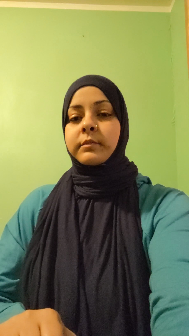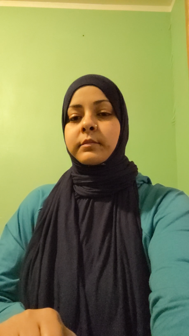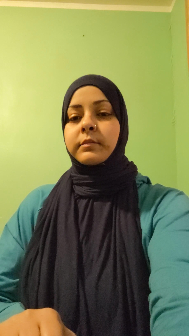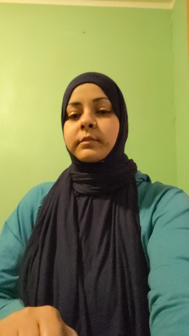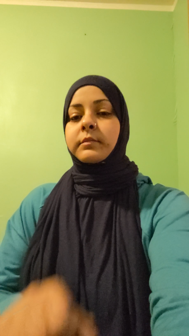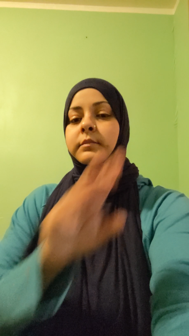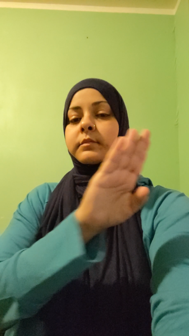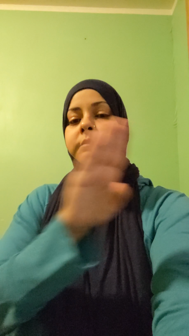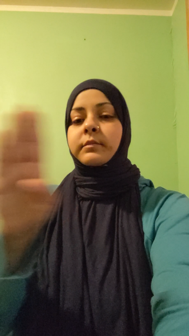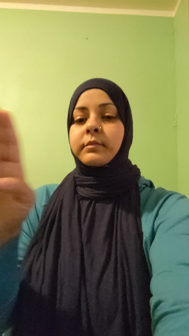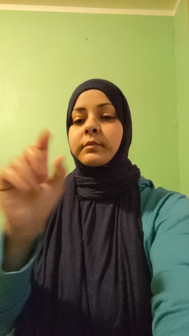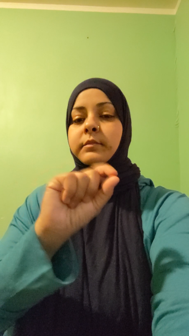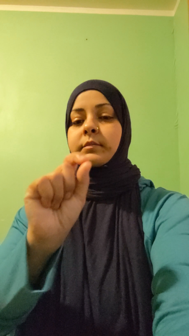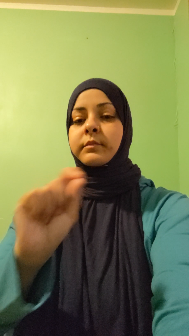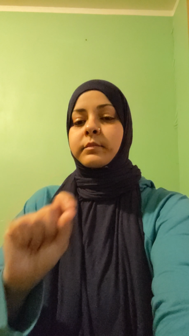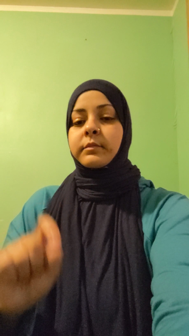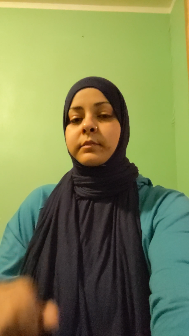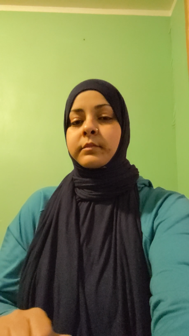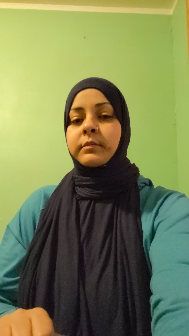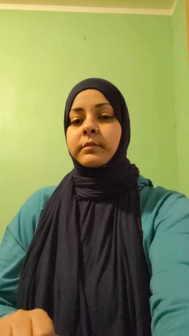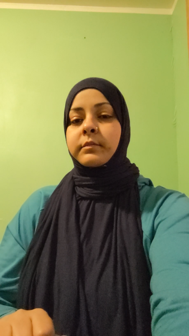chalk